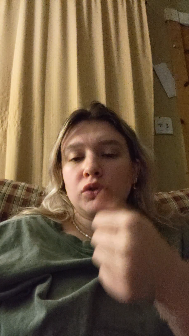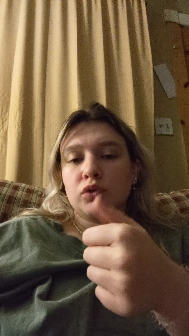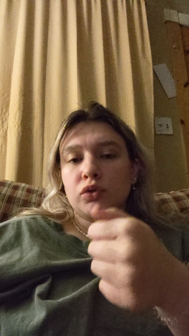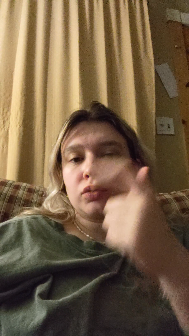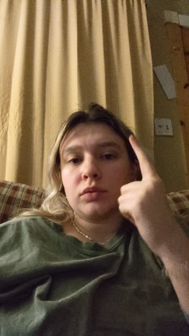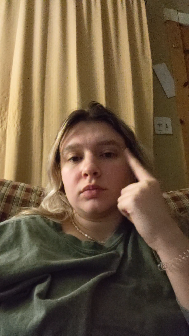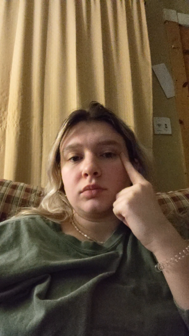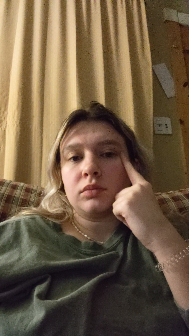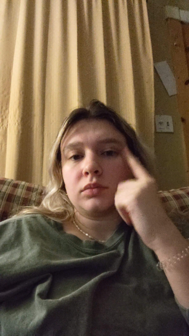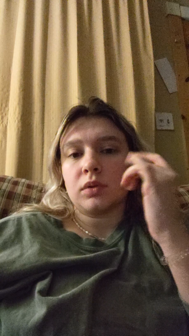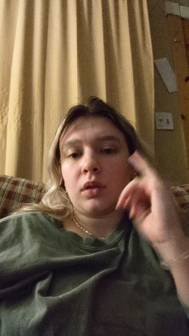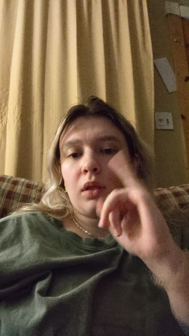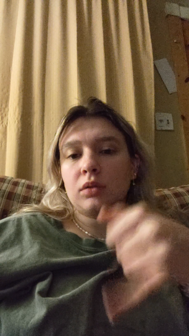last